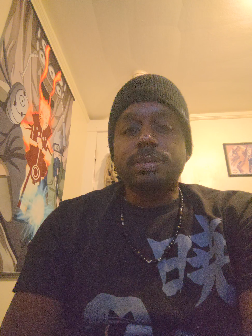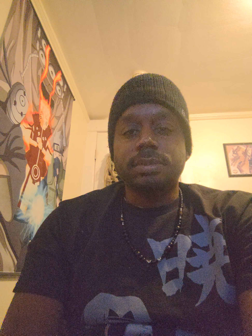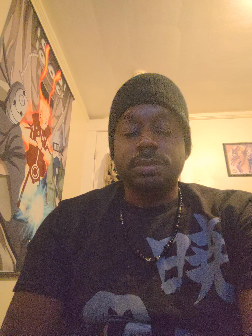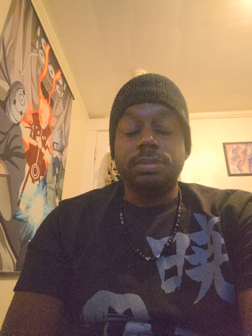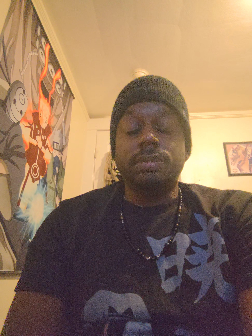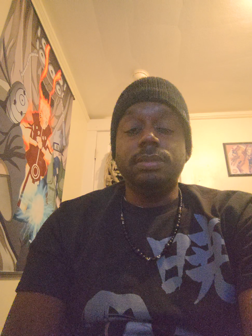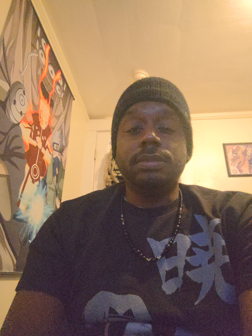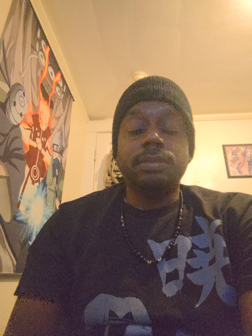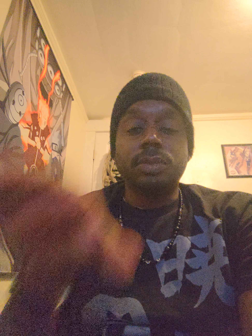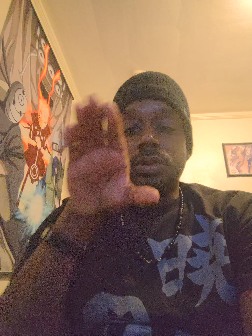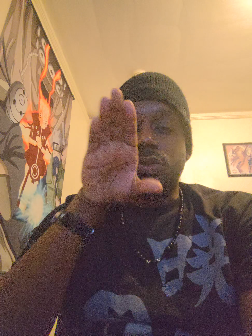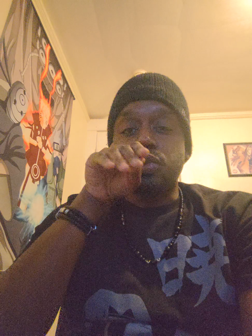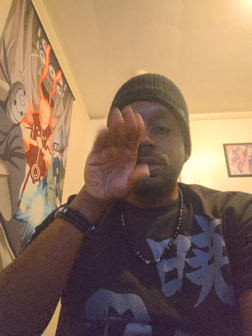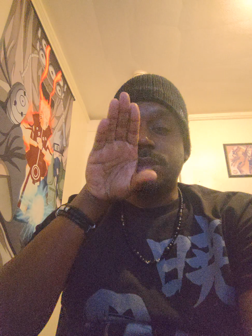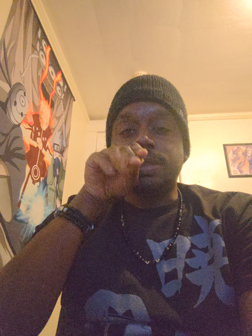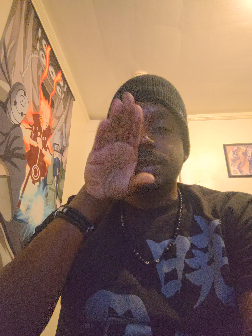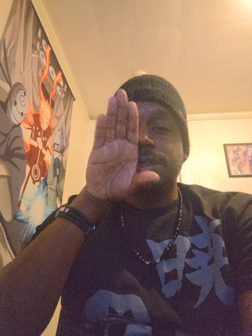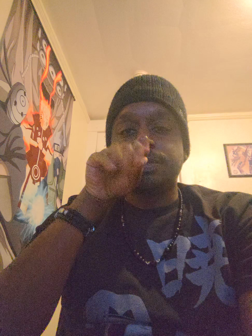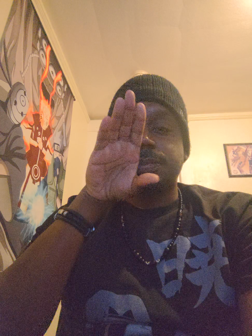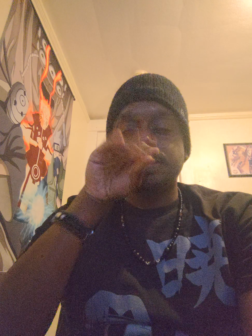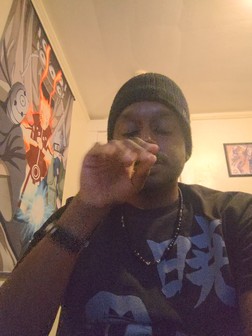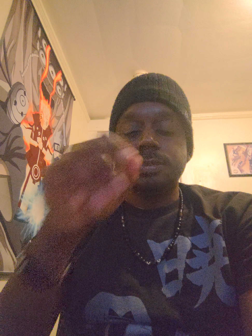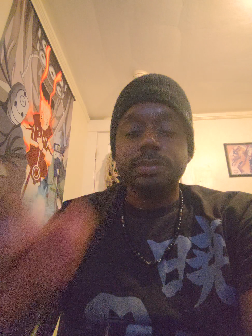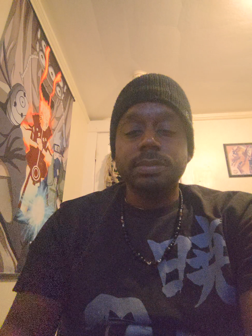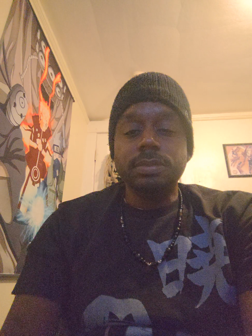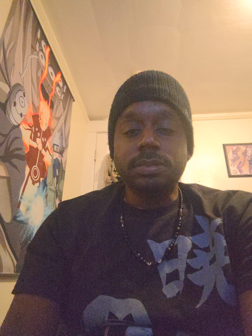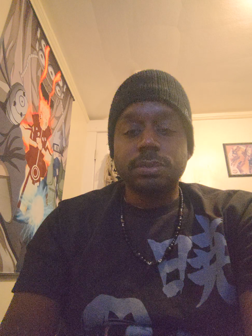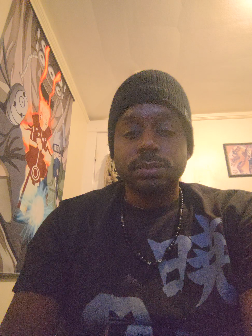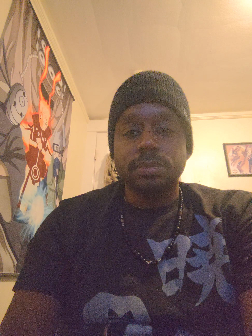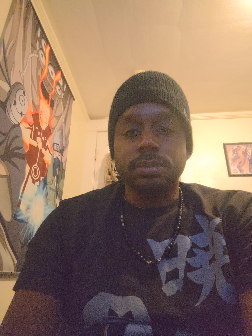goose